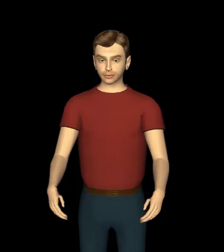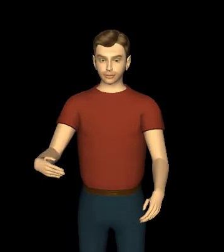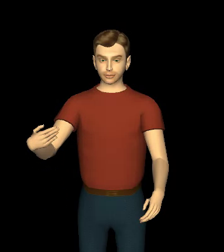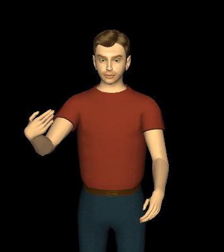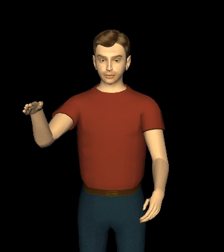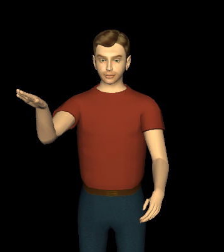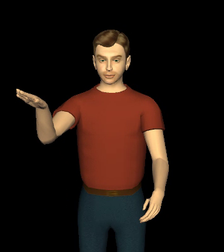آخر